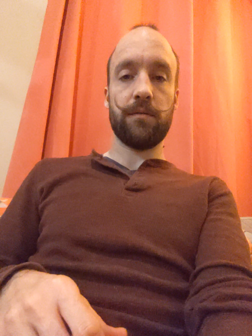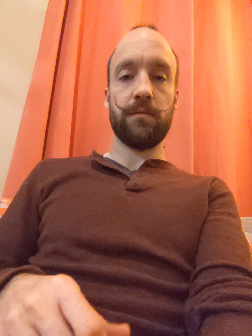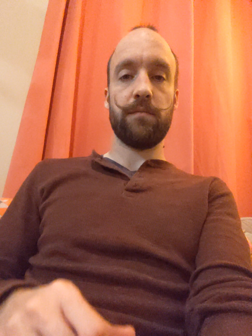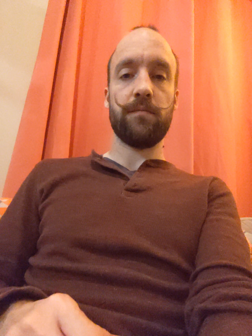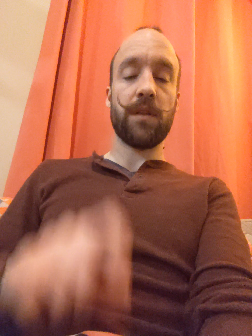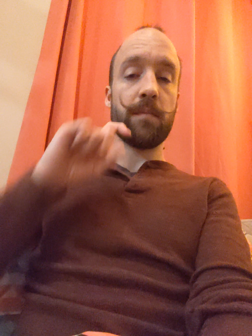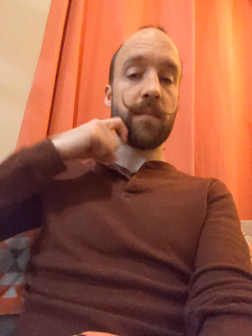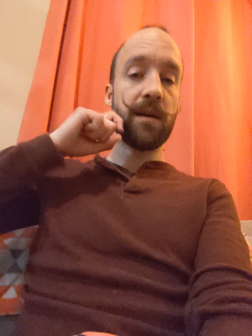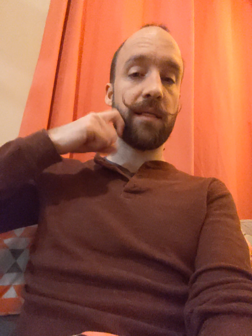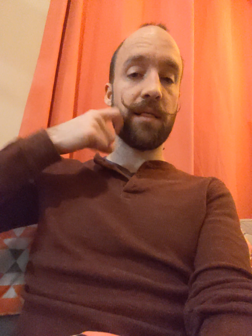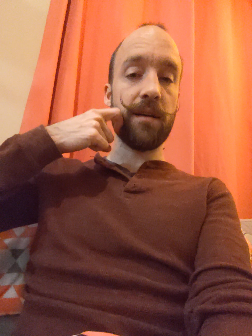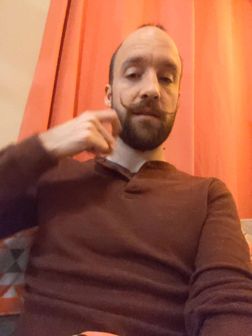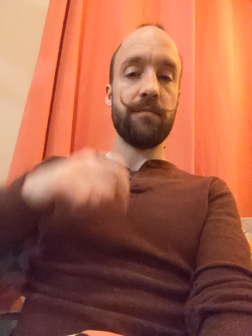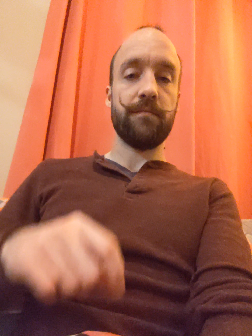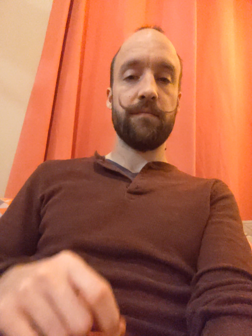apple